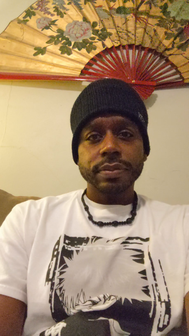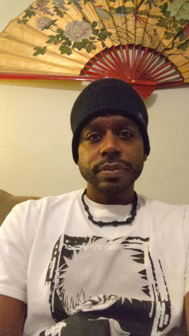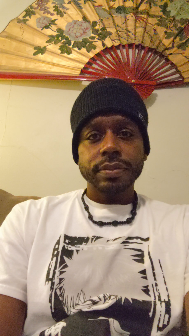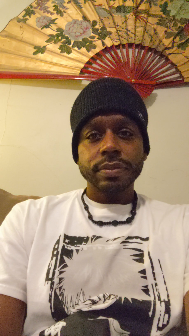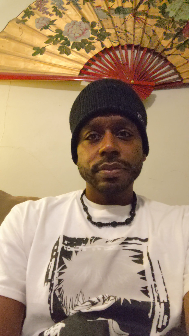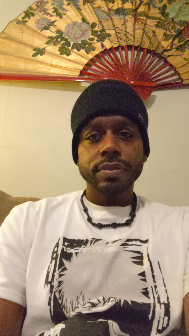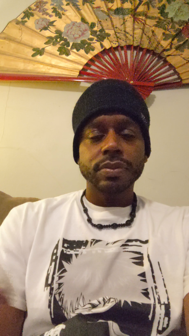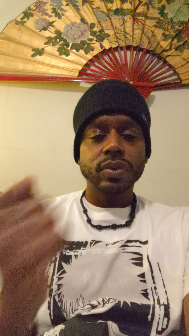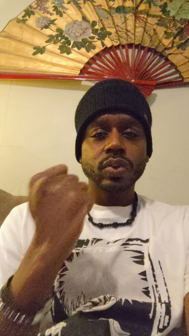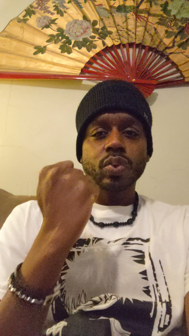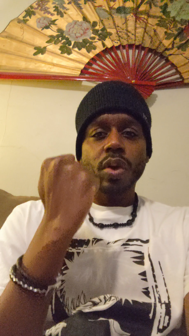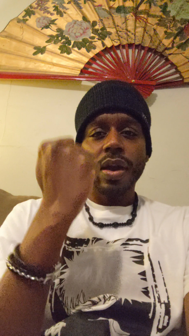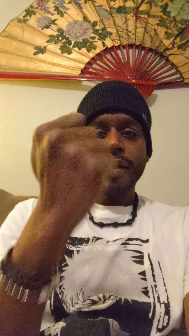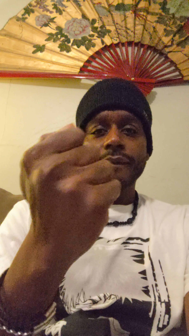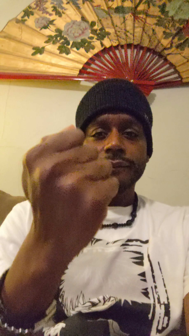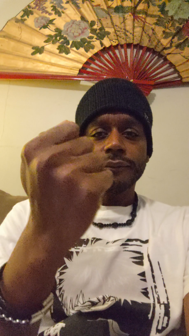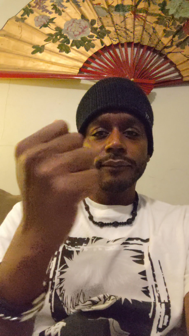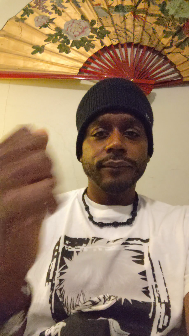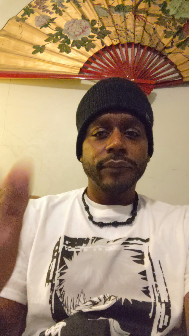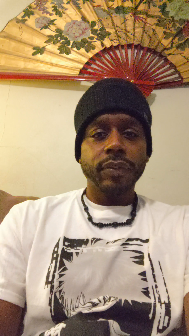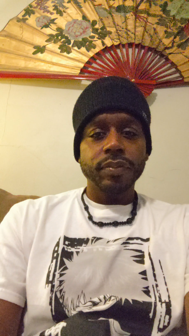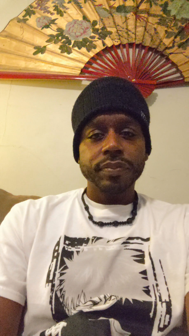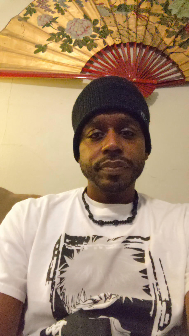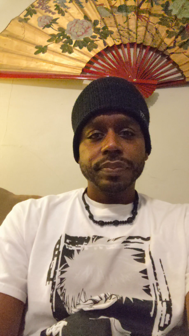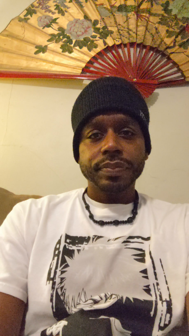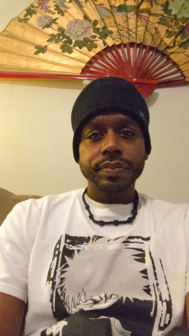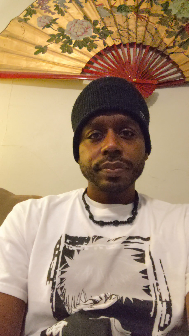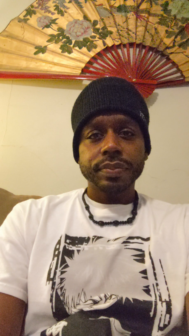drive